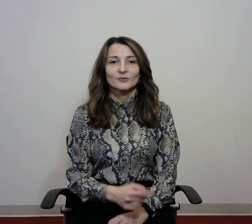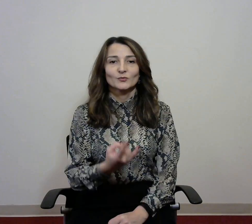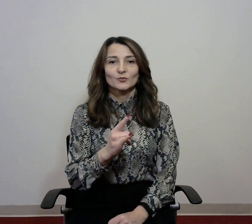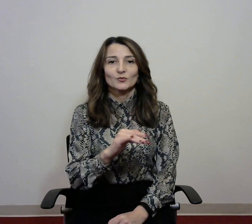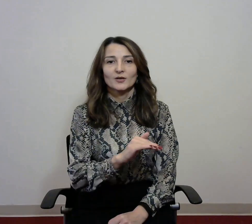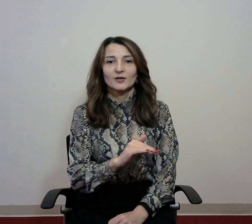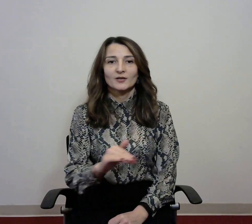uşaqlar